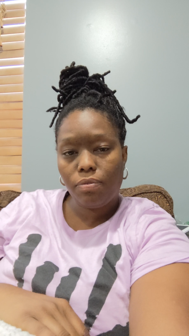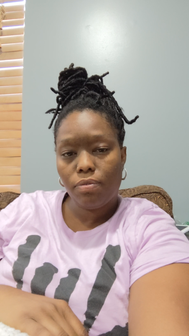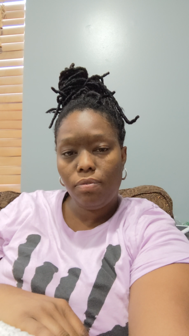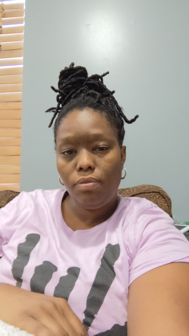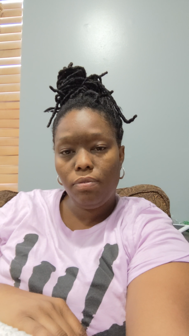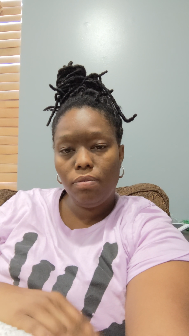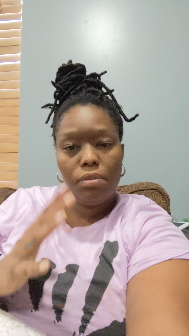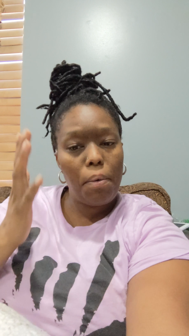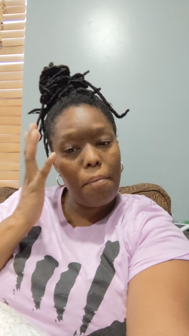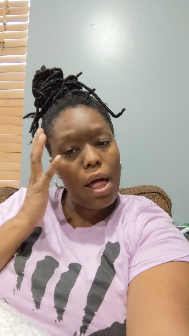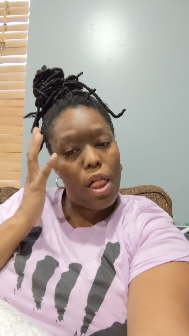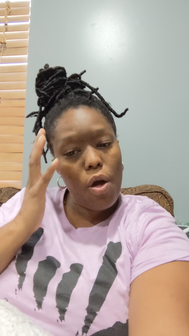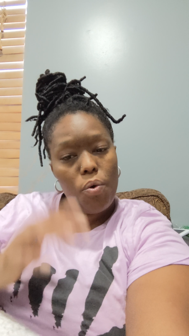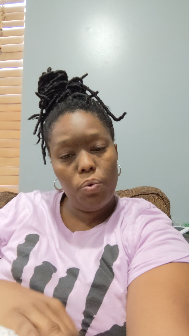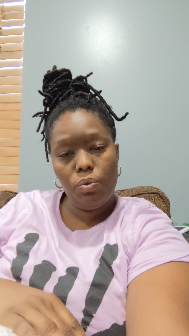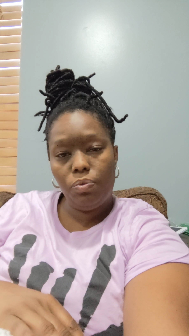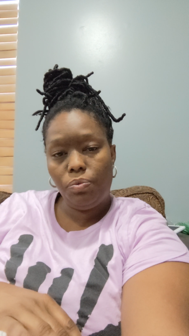pillow